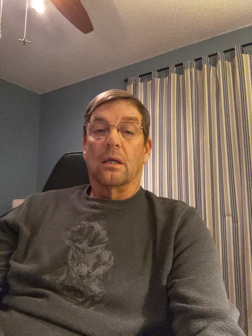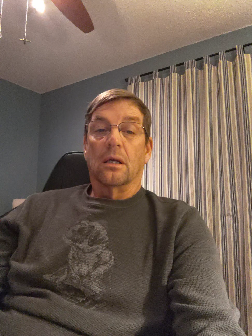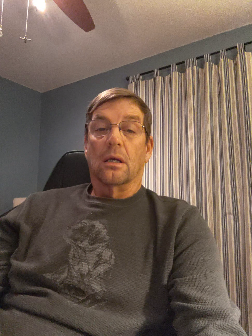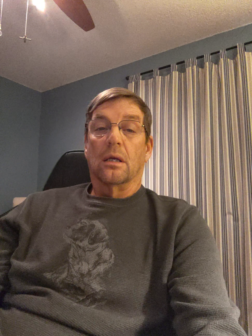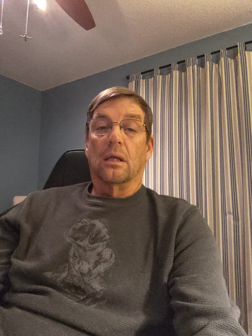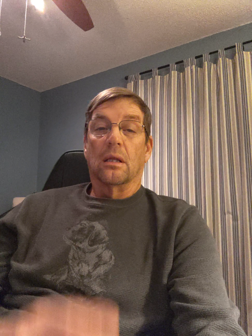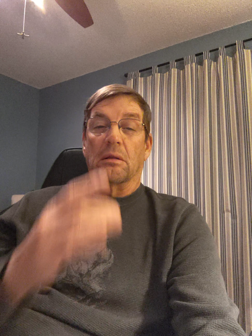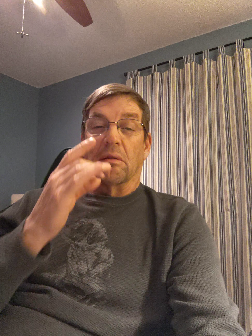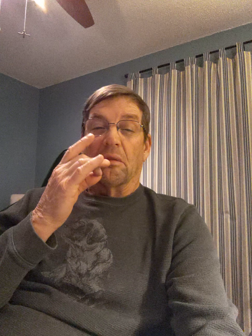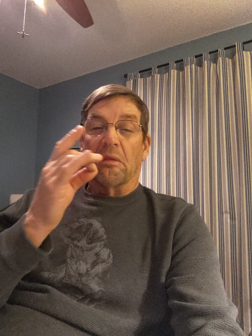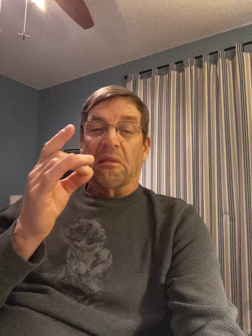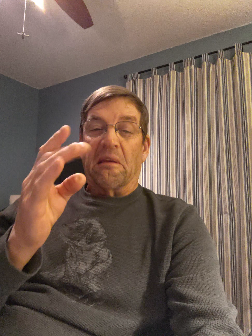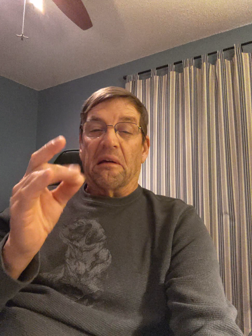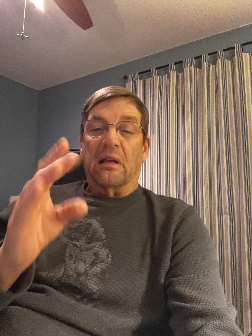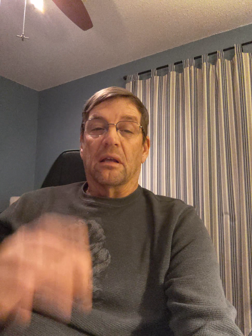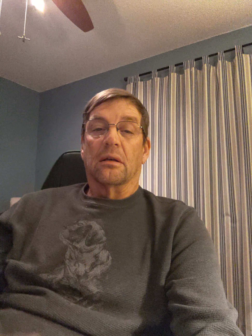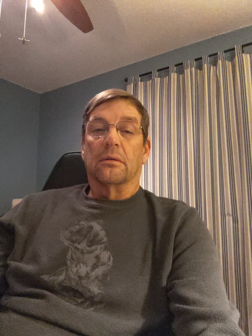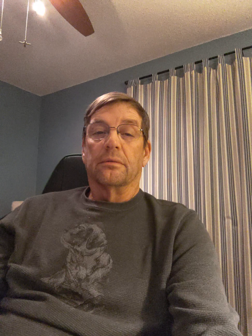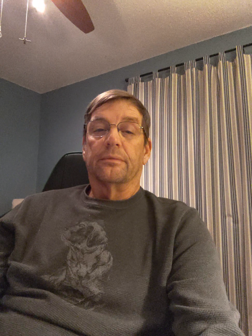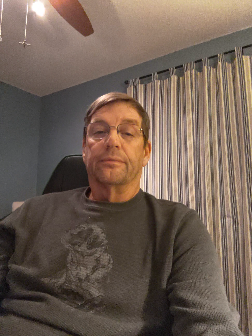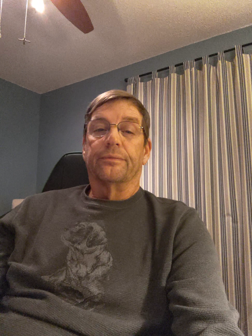yucky